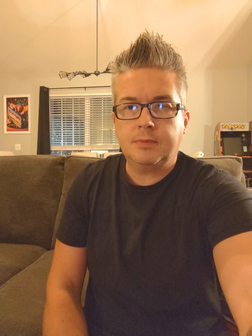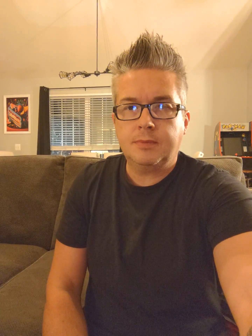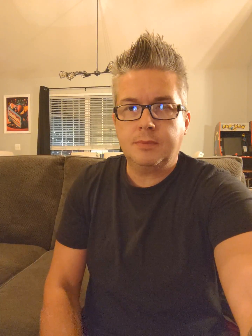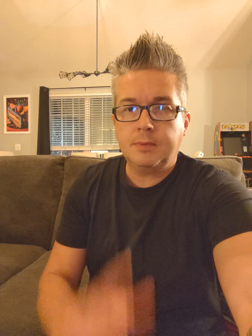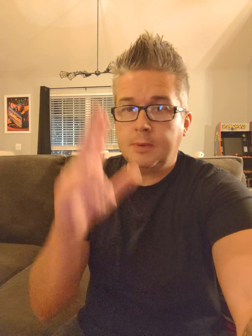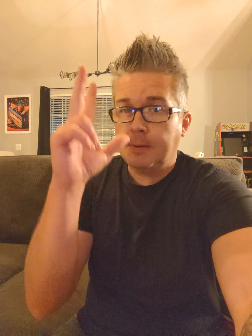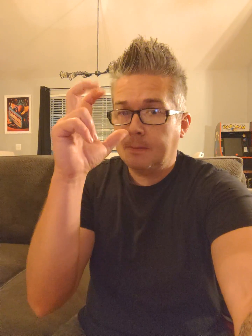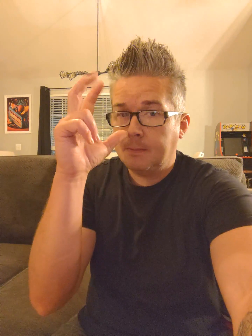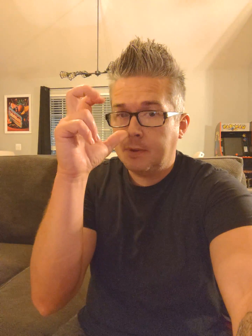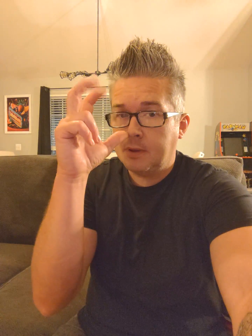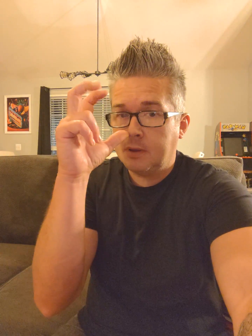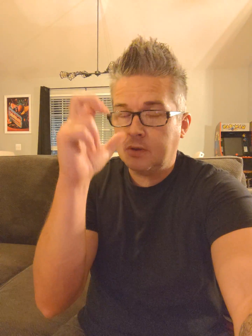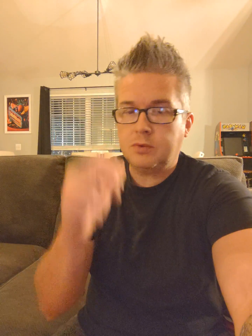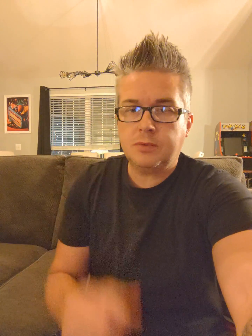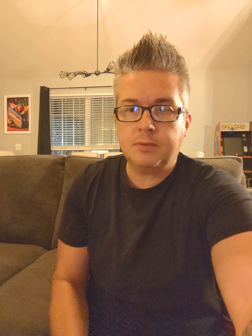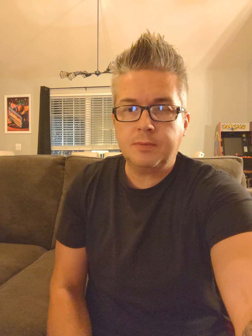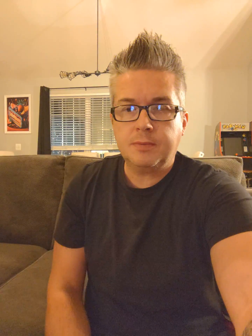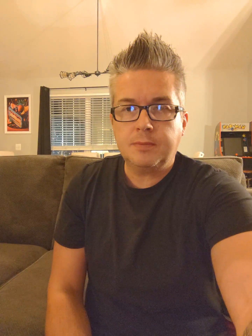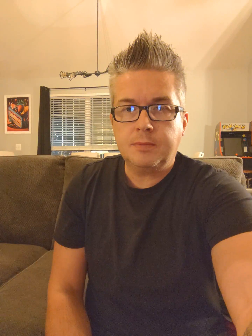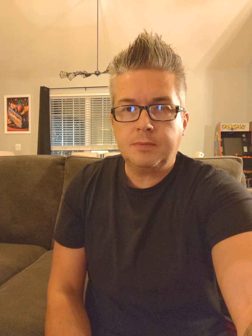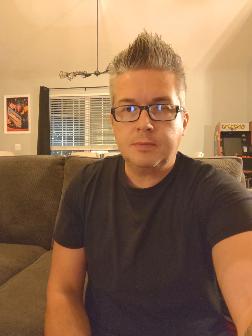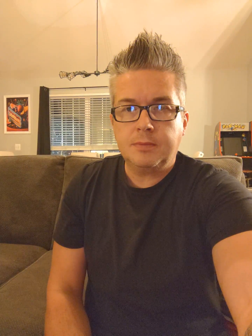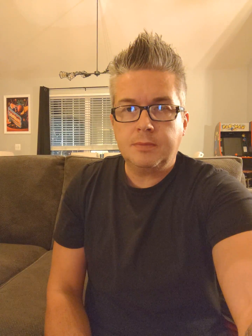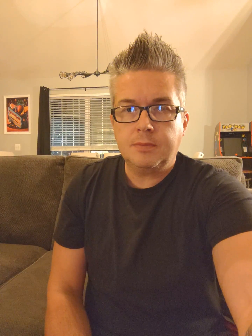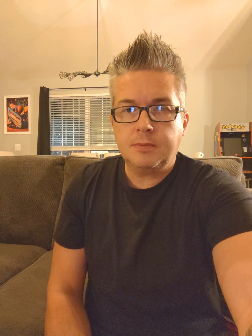ant